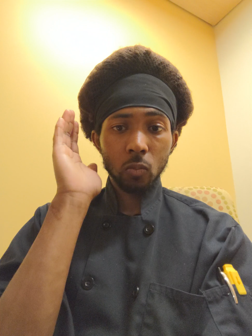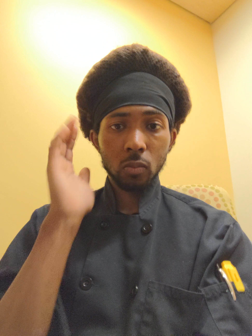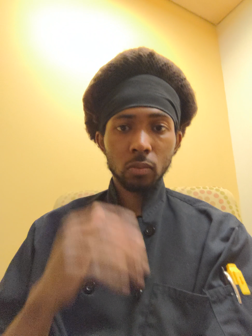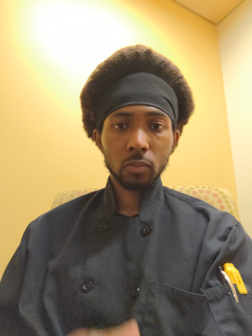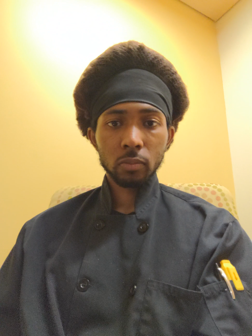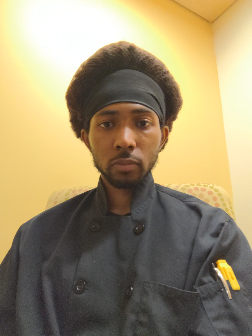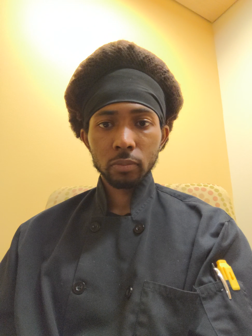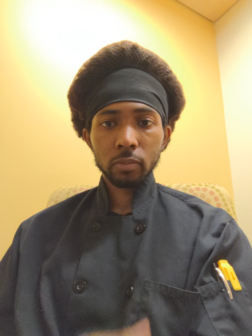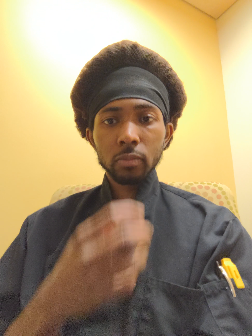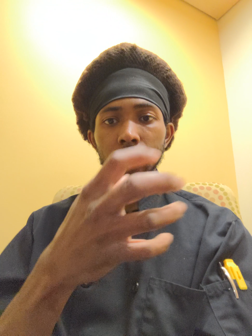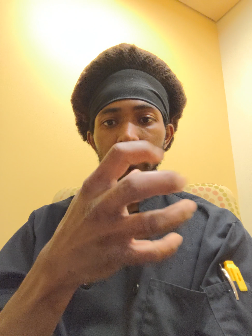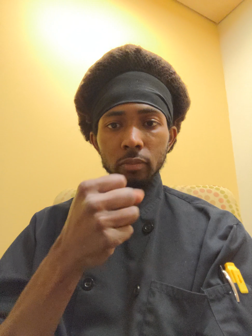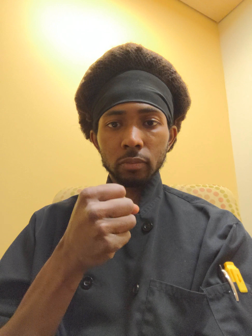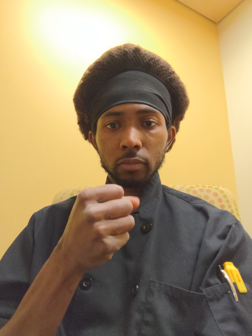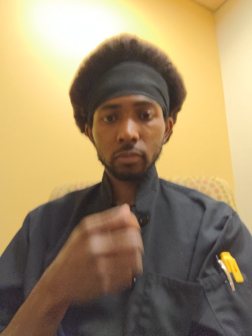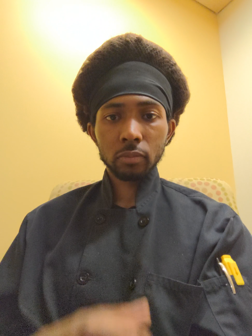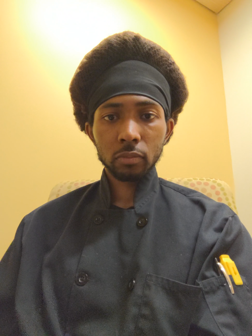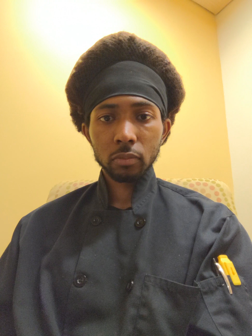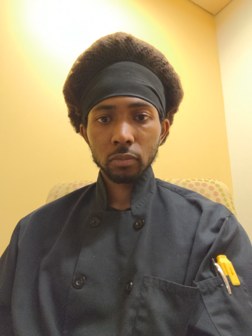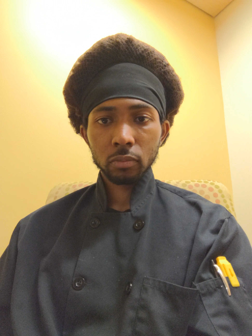get